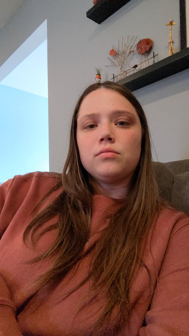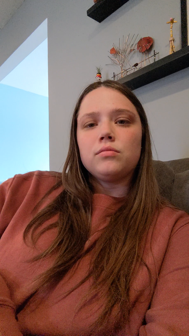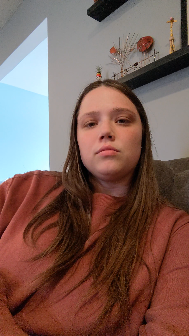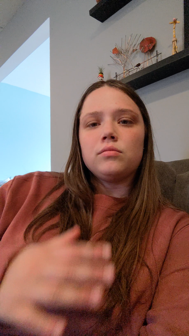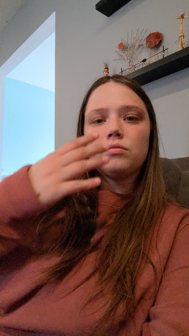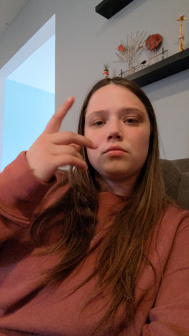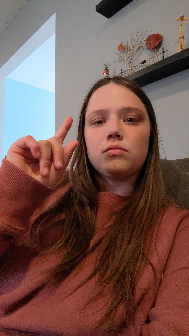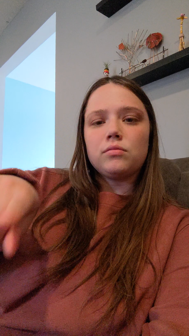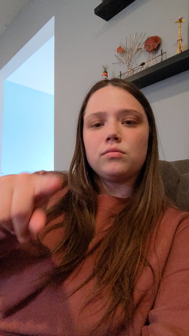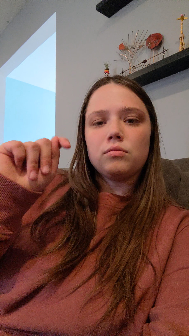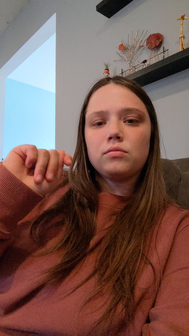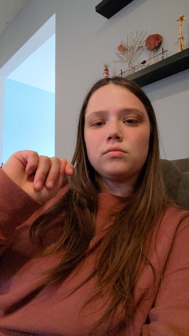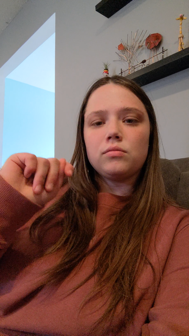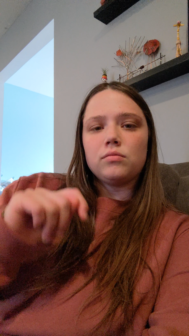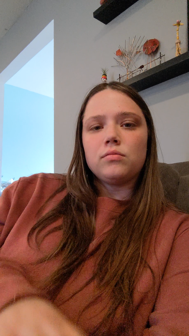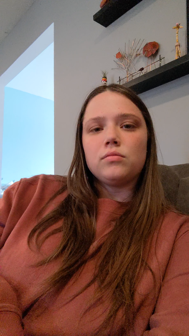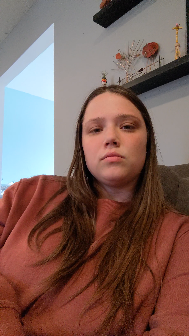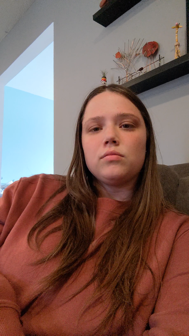go potty